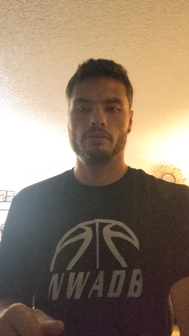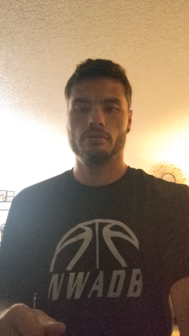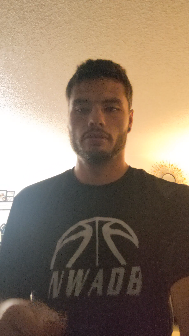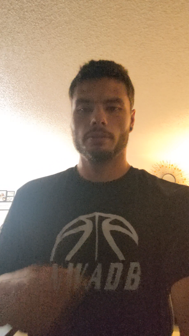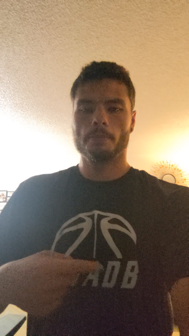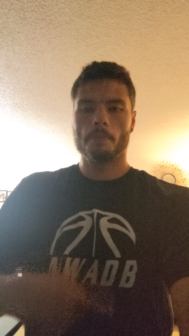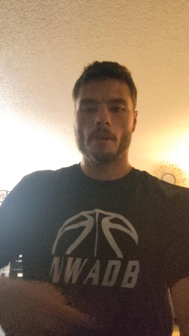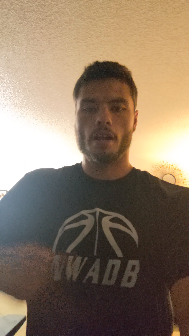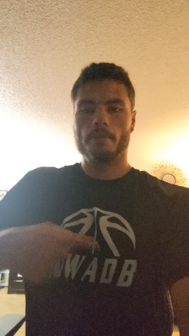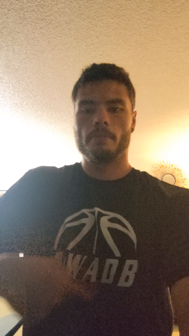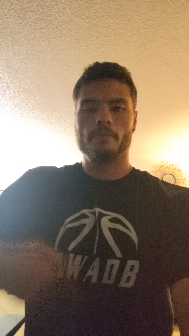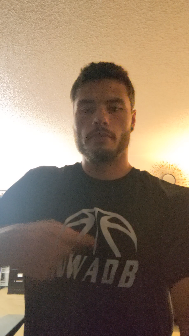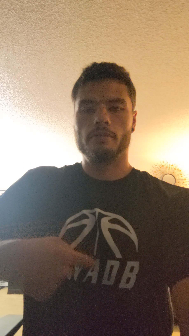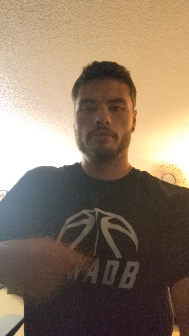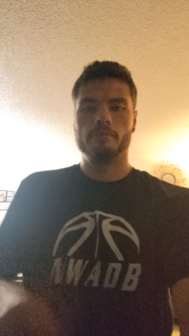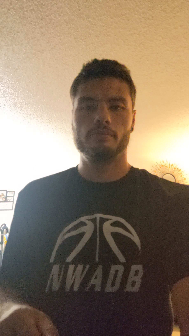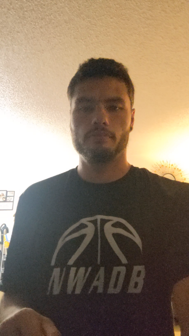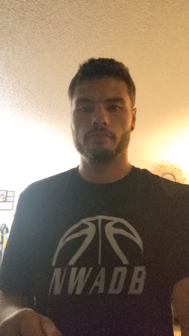belly button